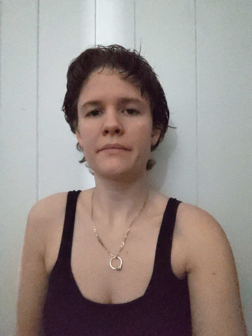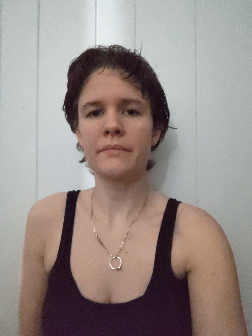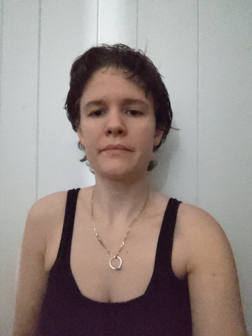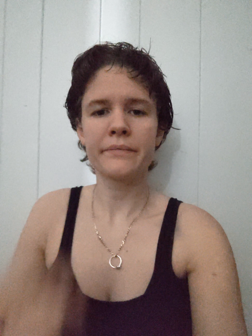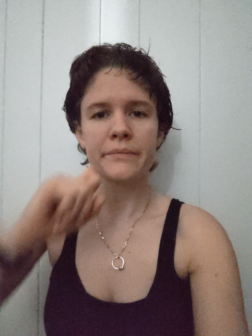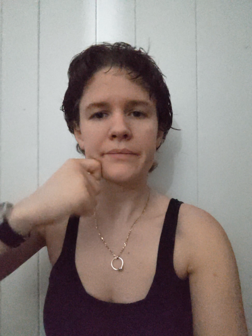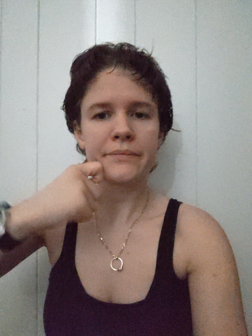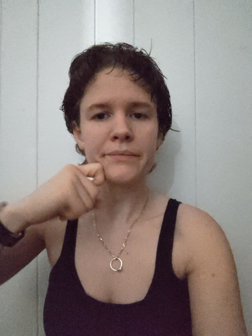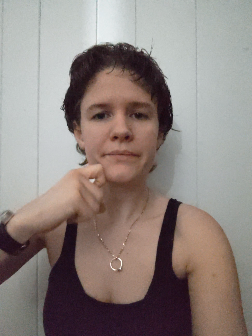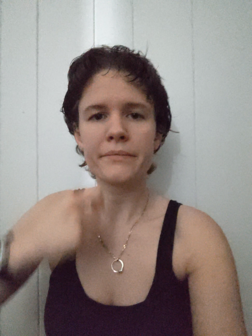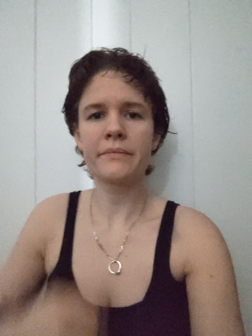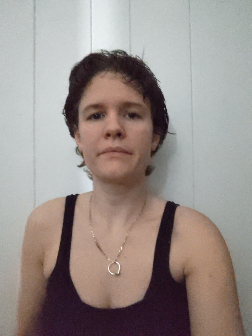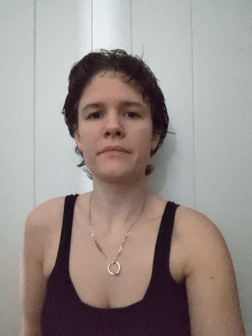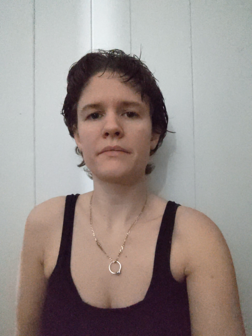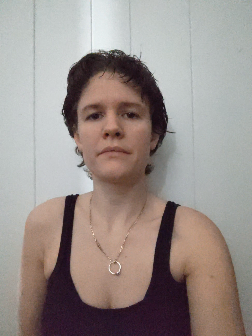apple